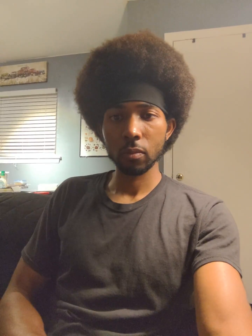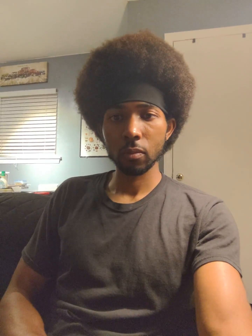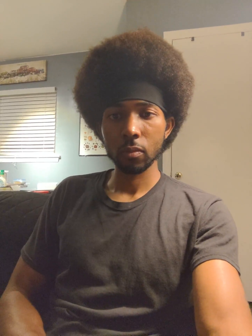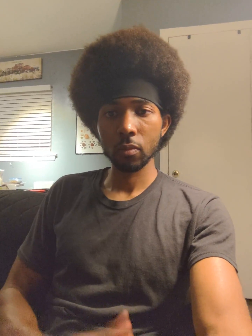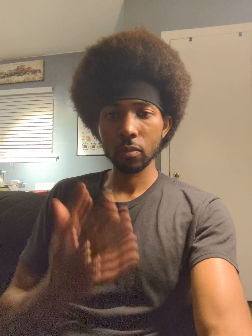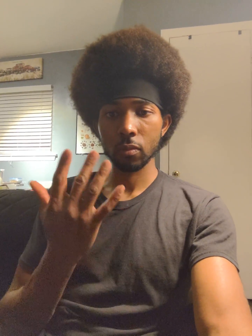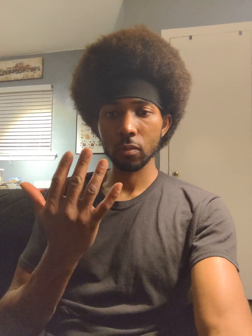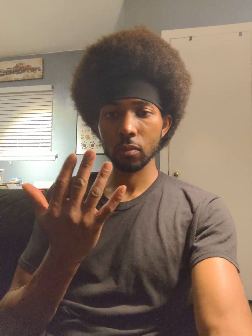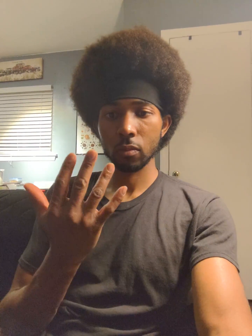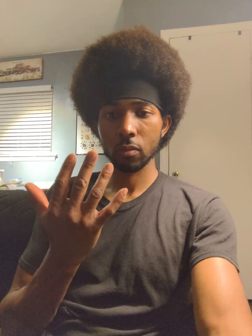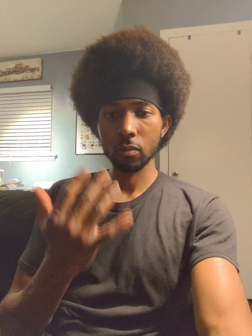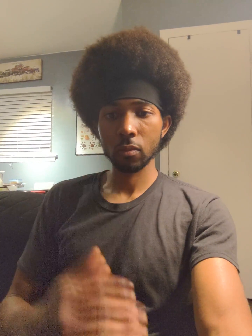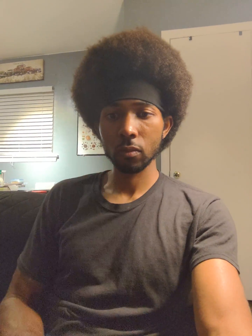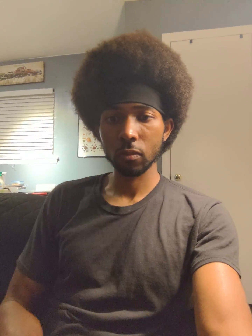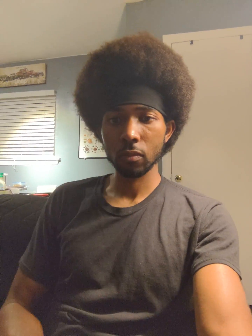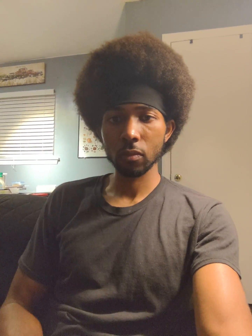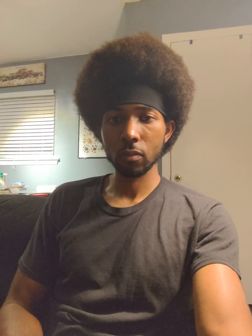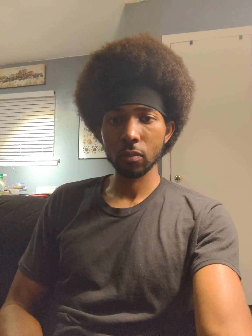hand